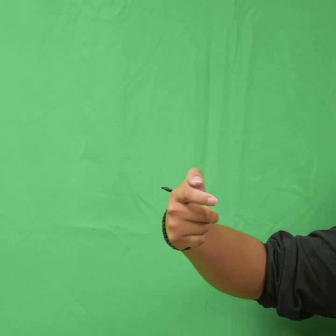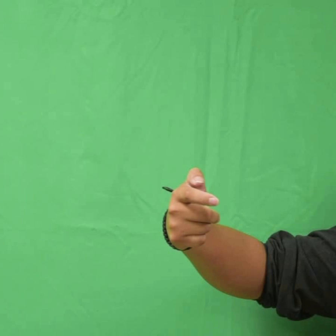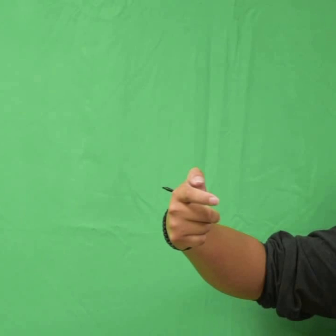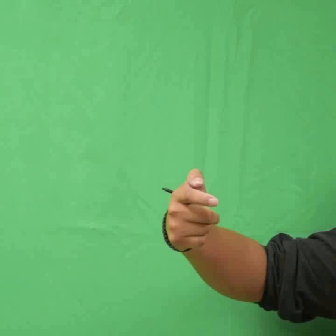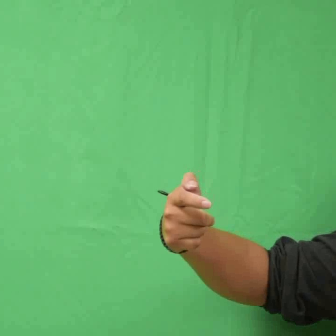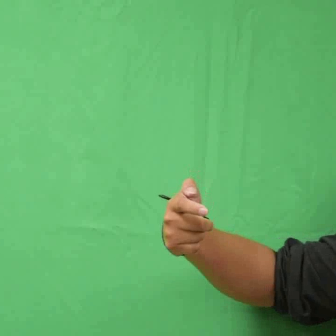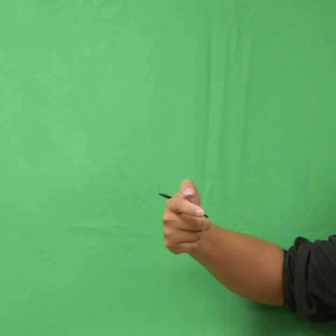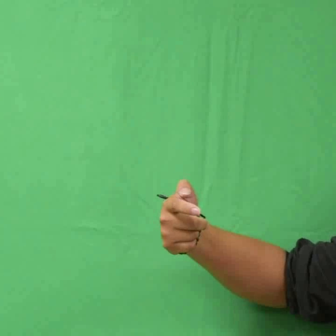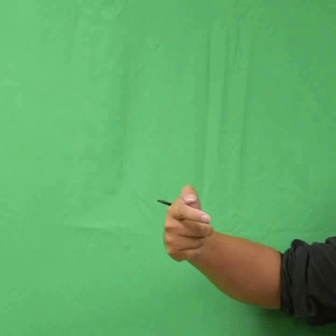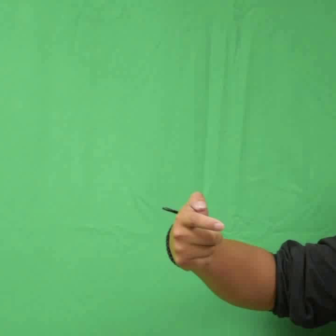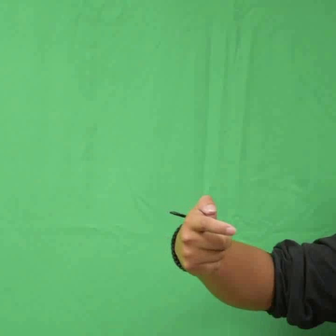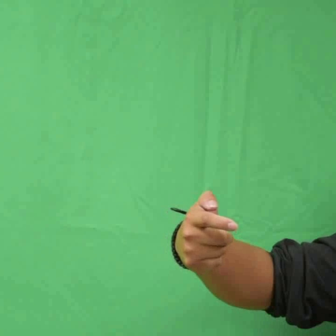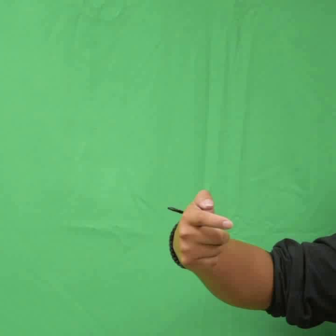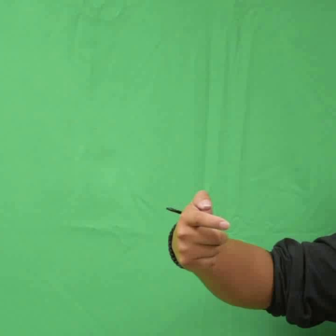X